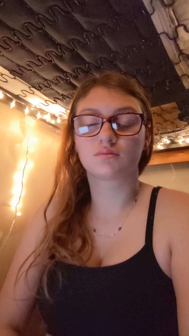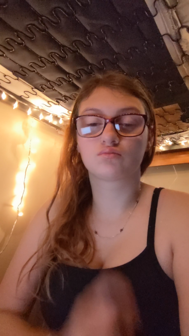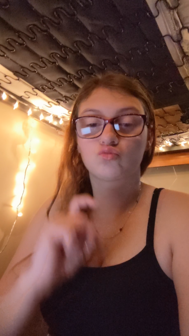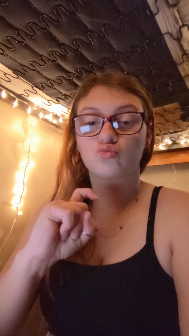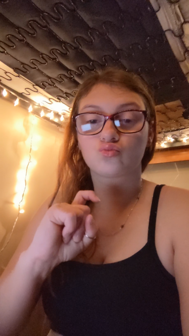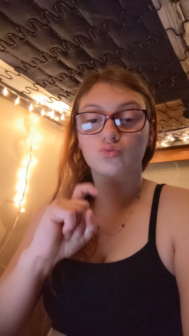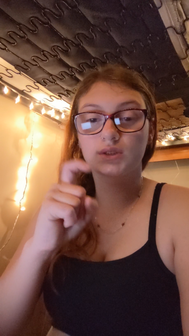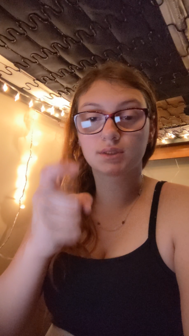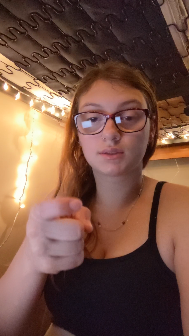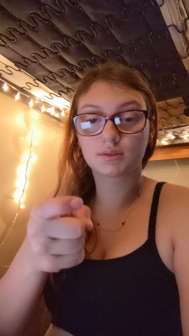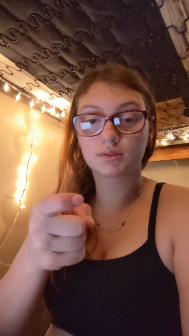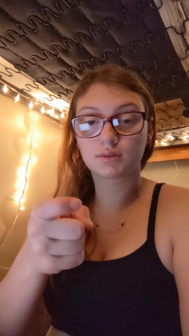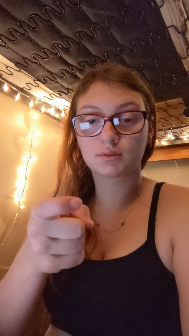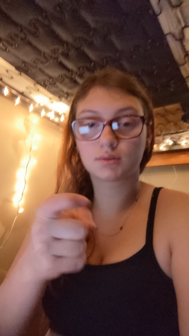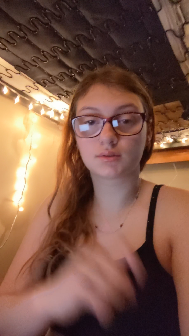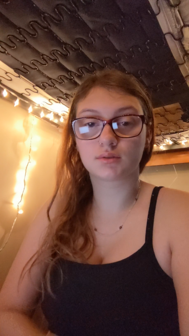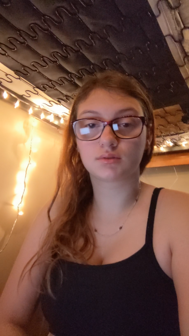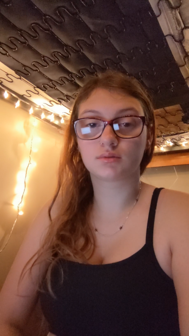present